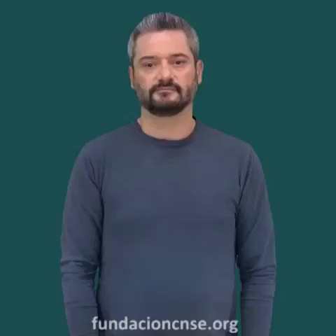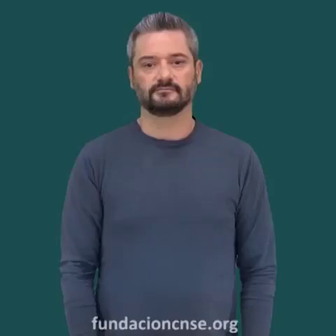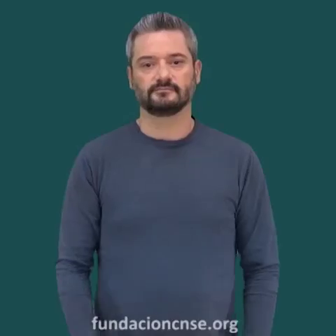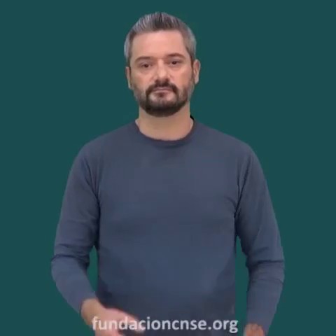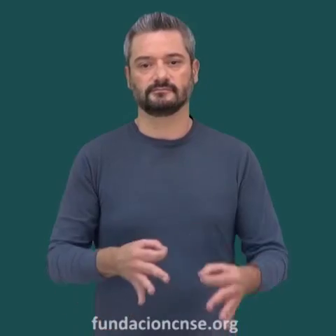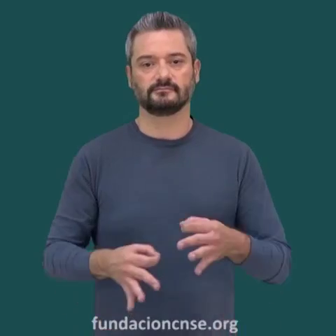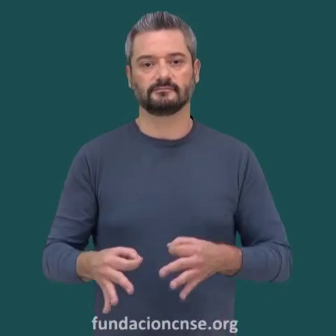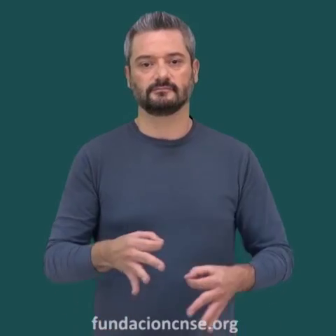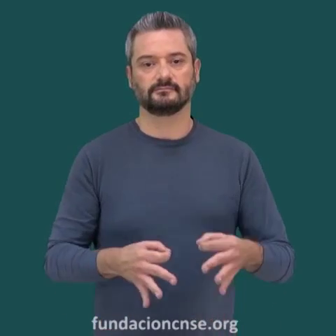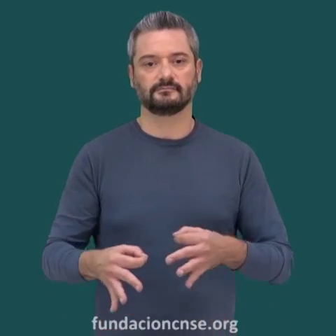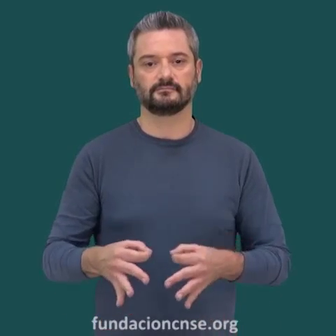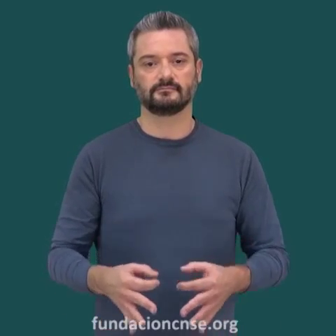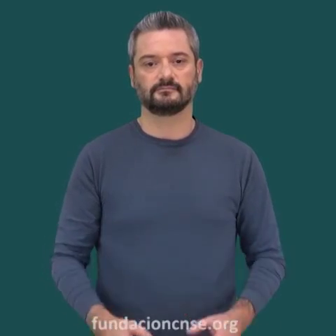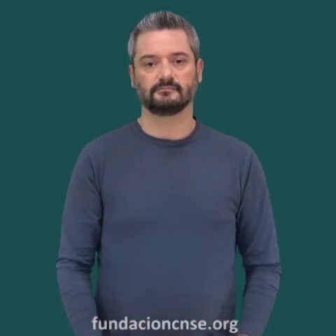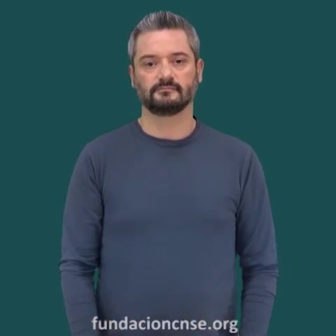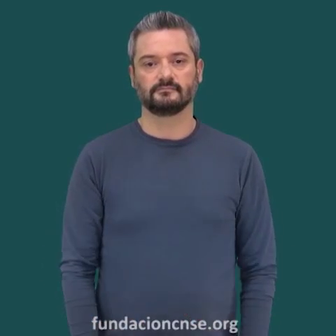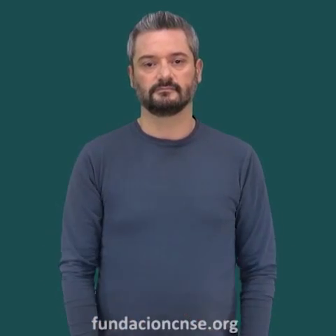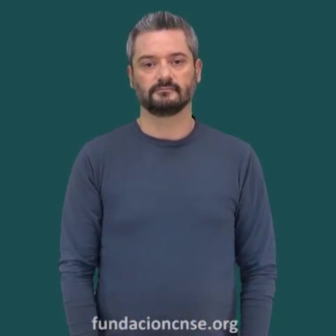celula